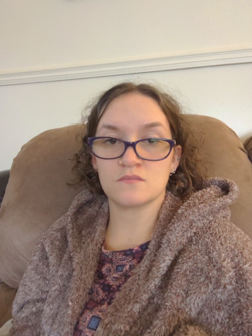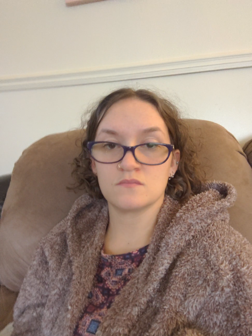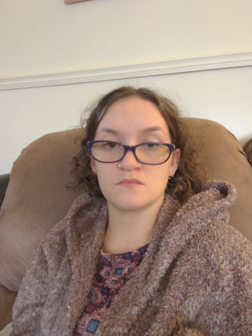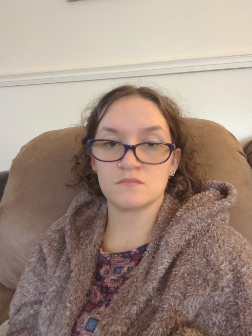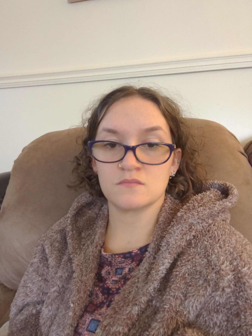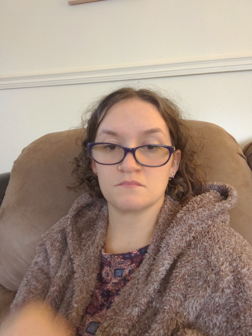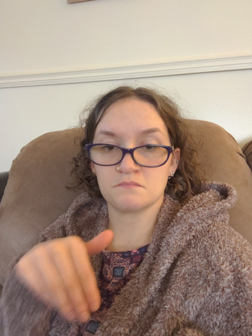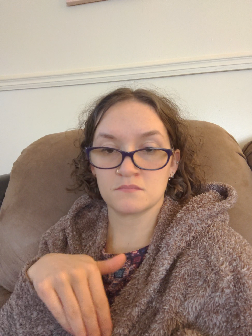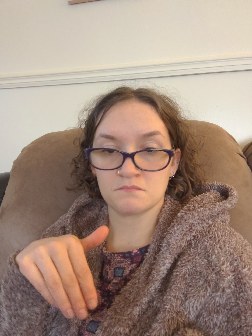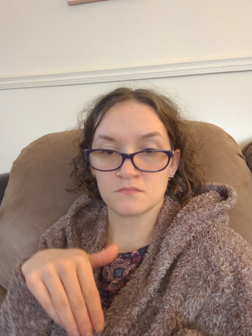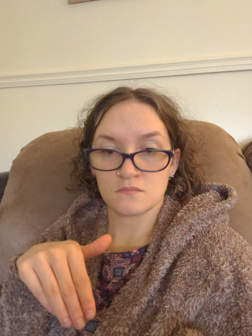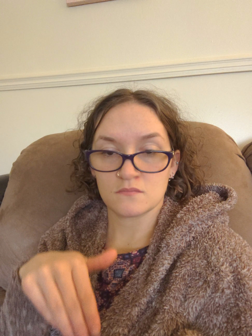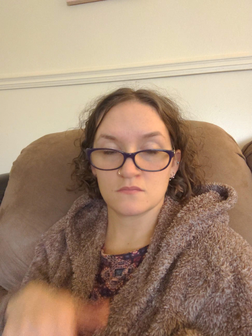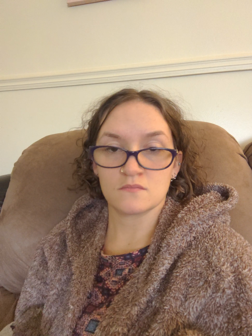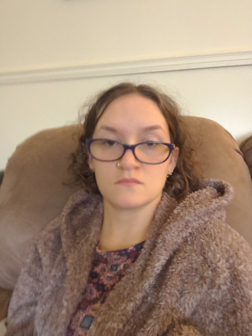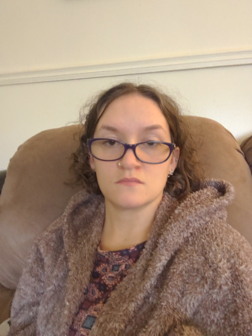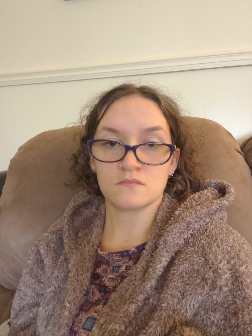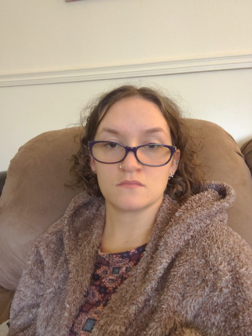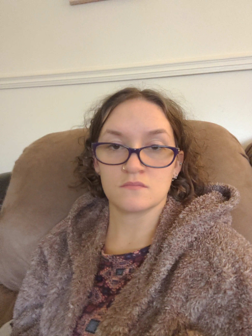puppy